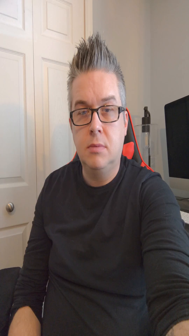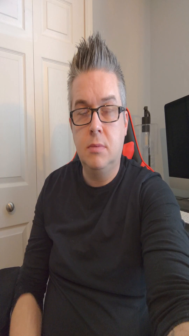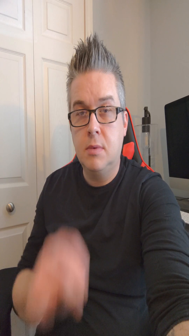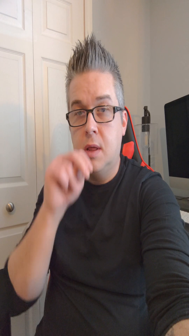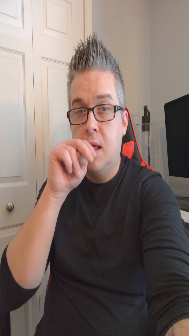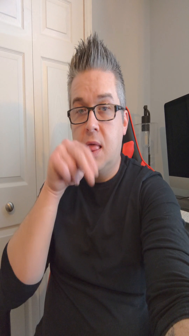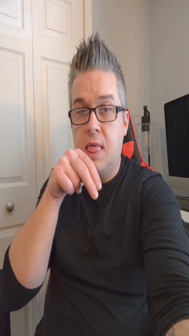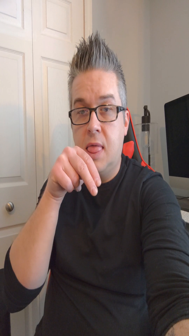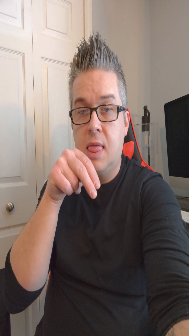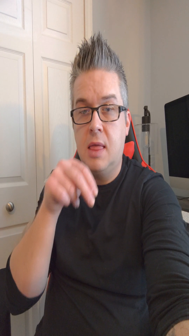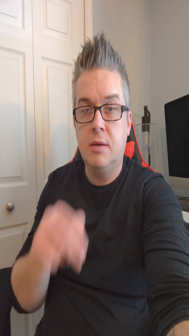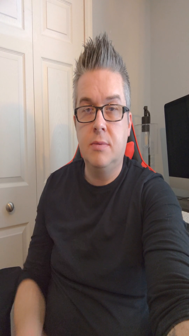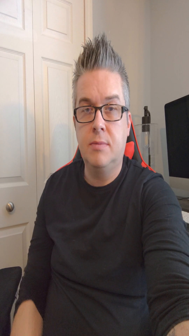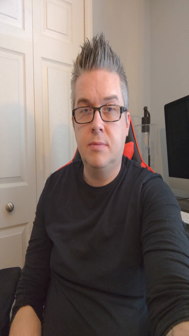tongue